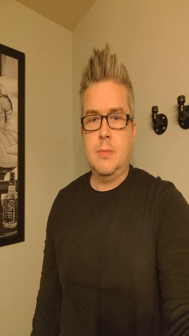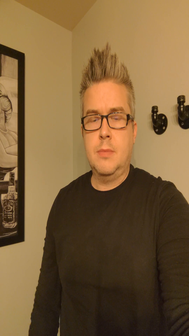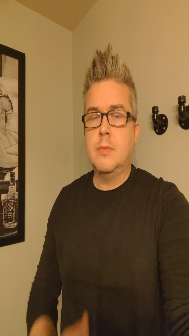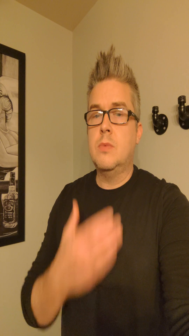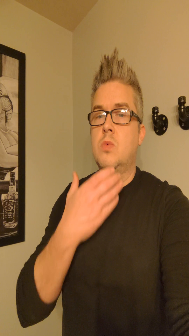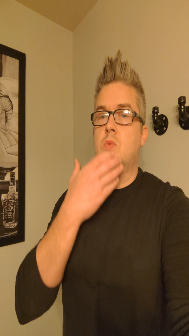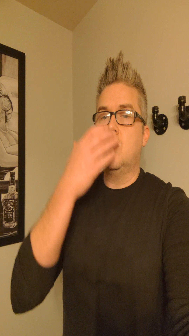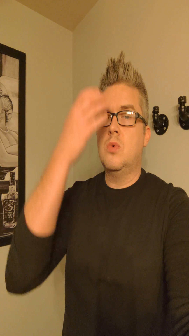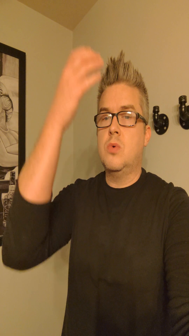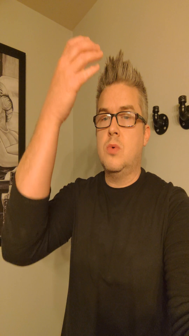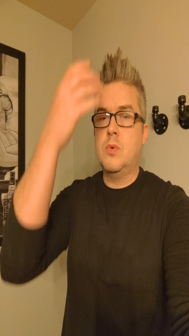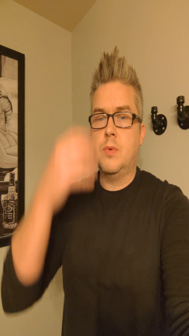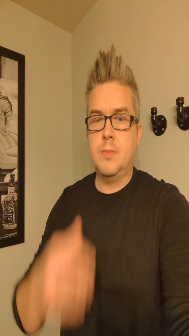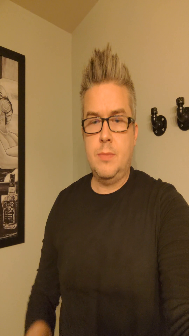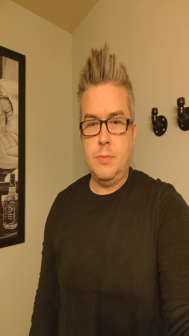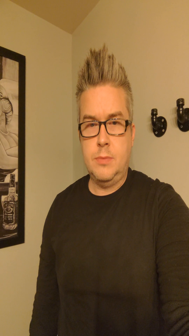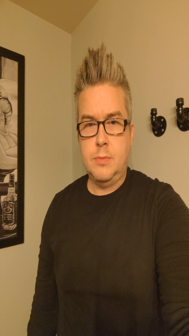giraffe